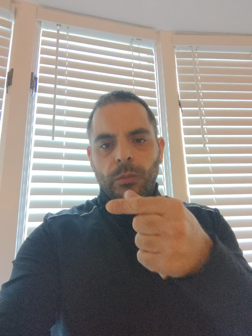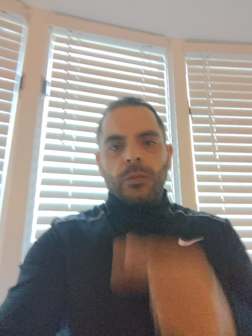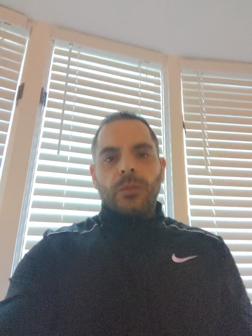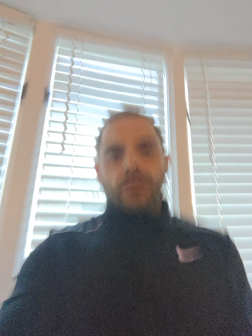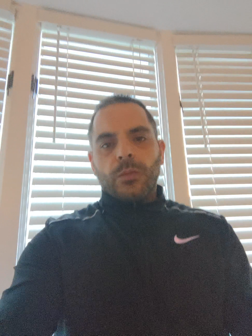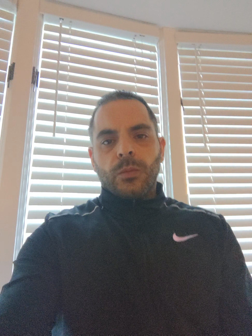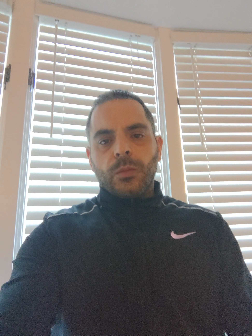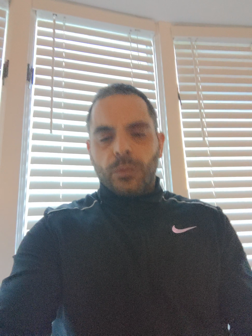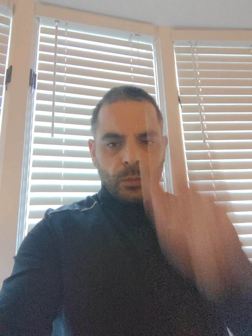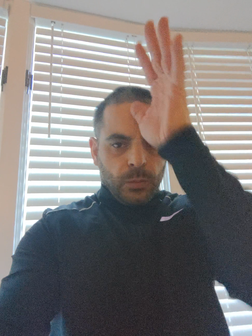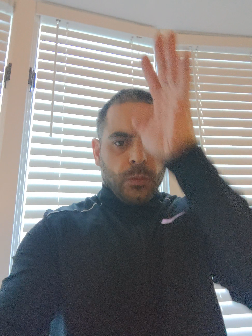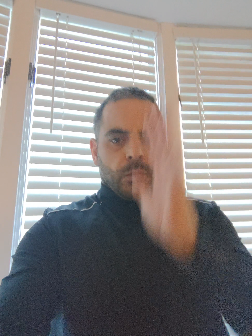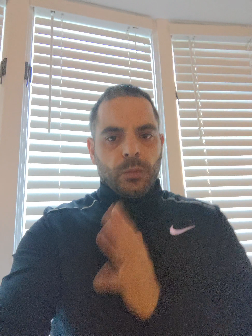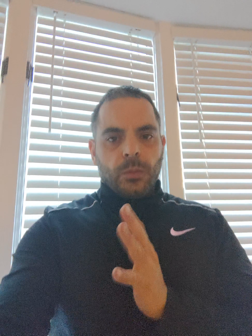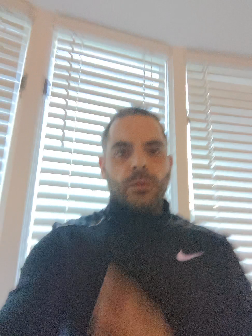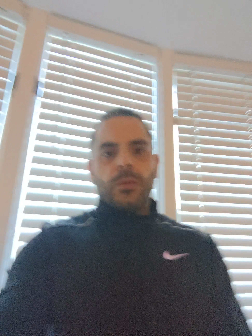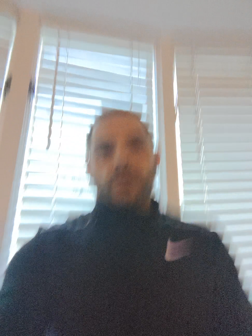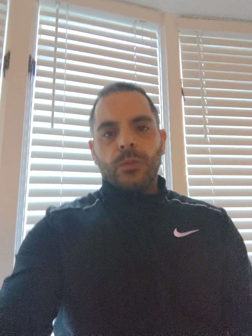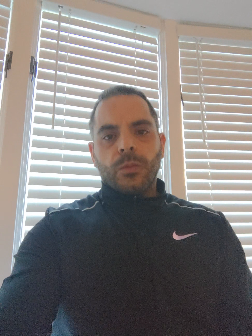man